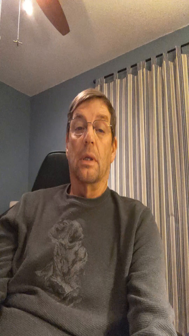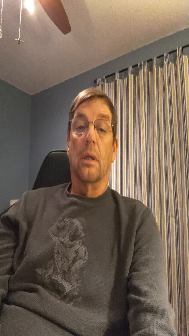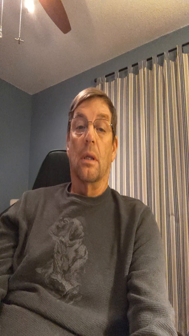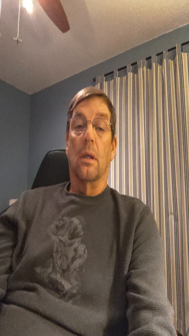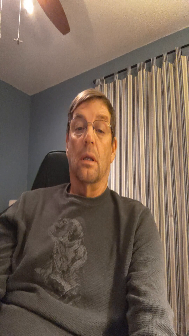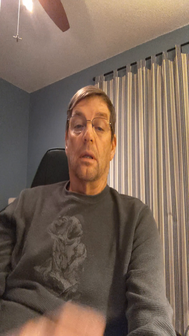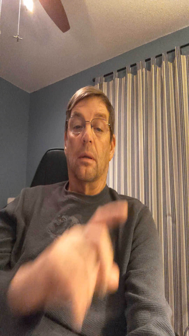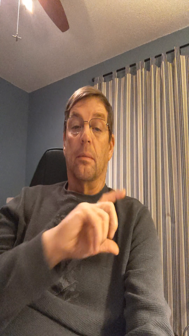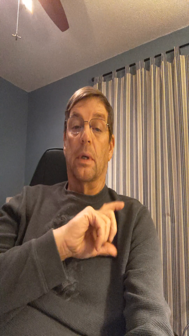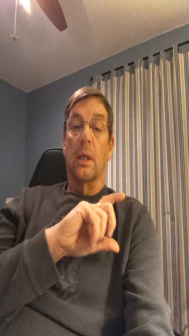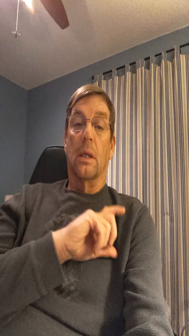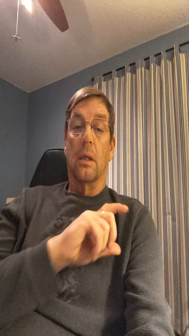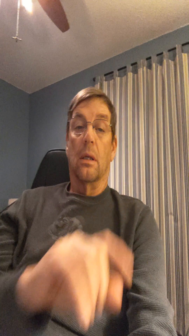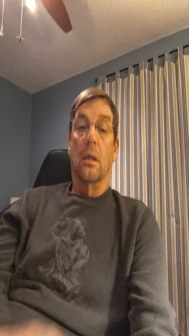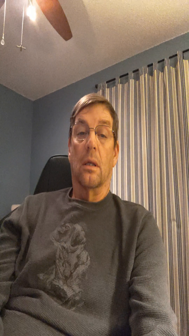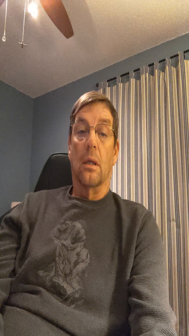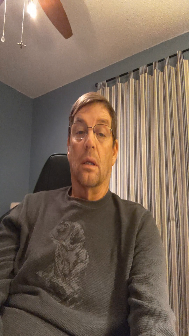police